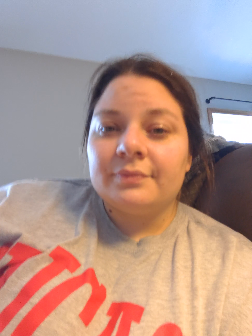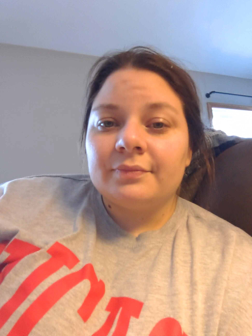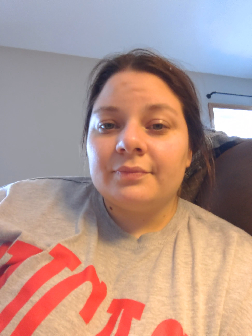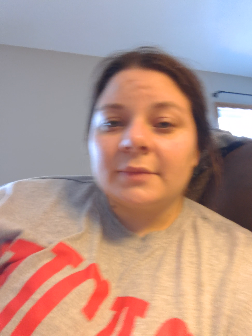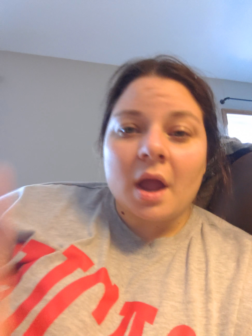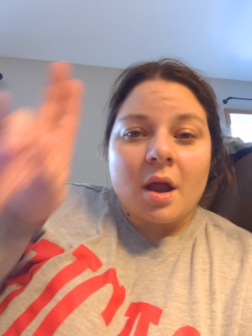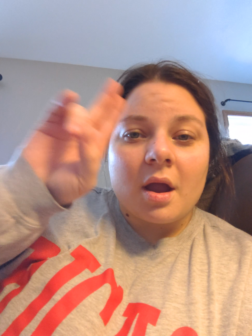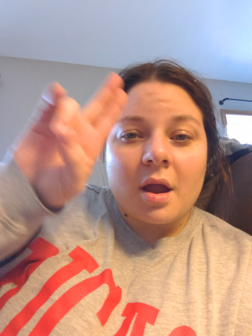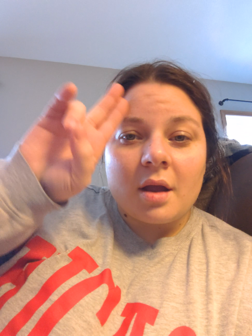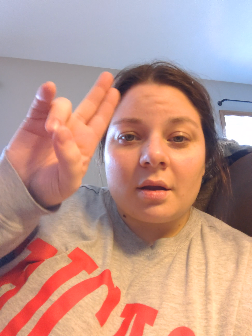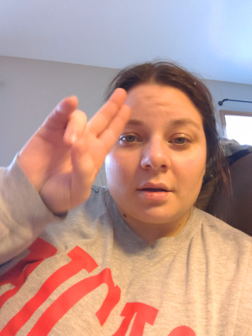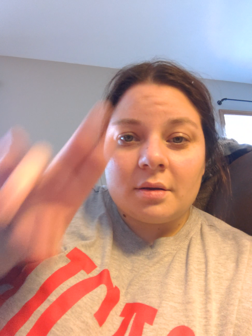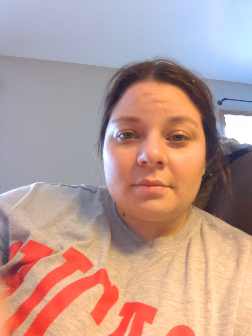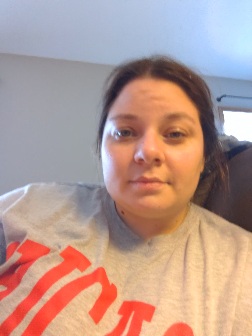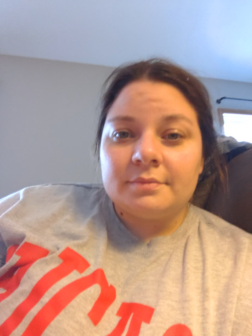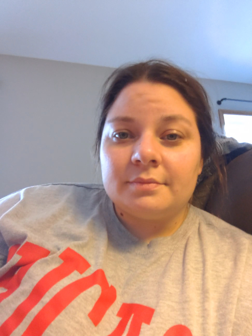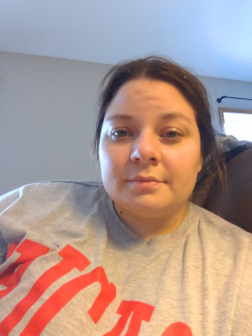uncle